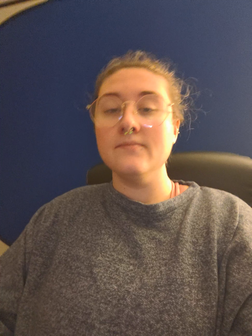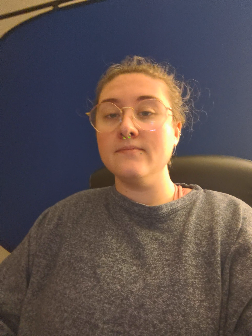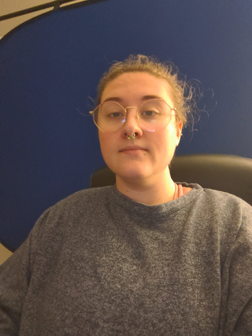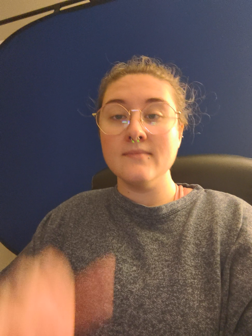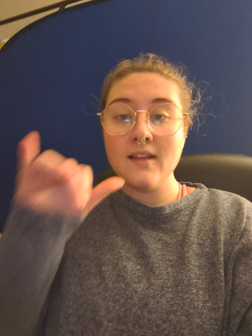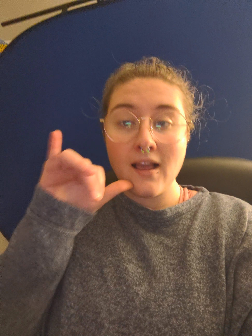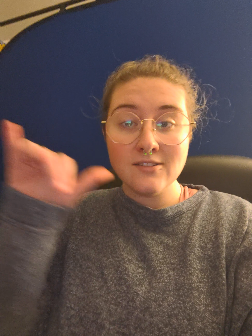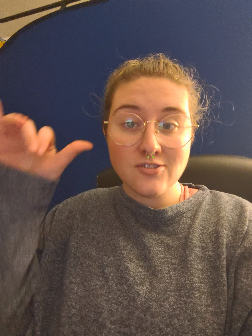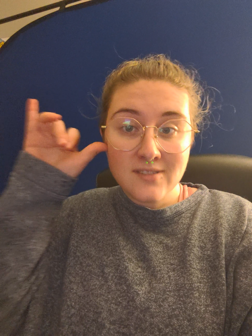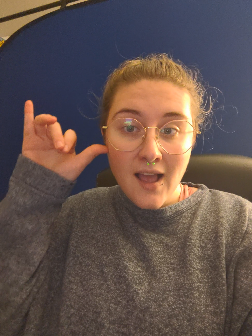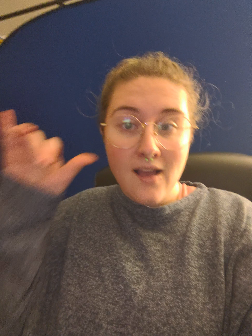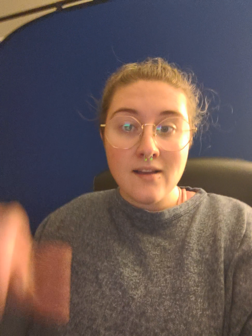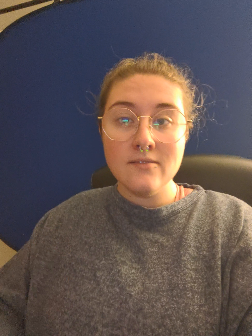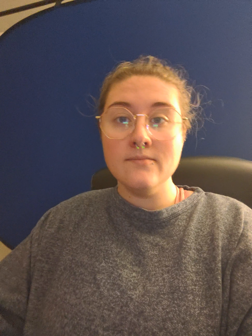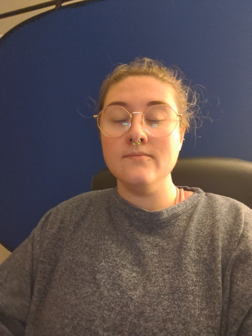yesterday